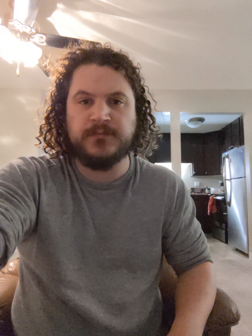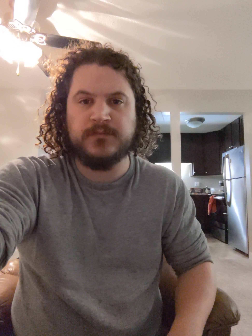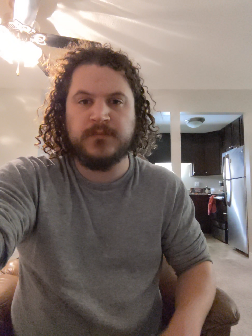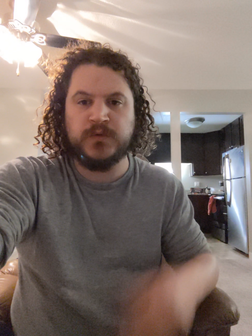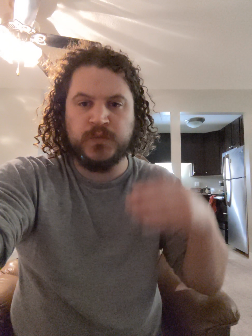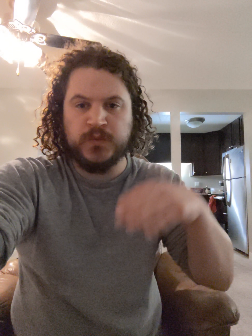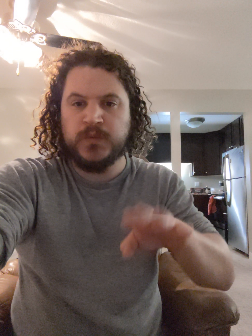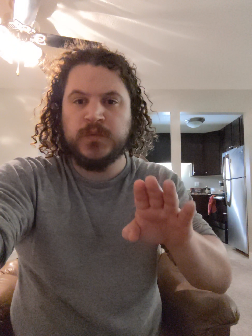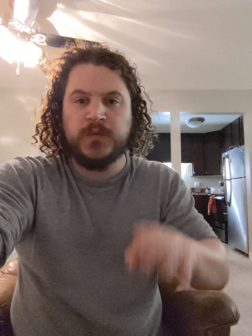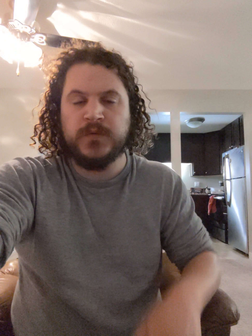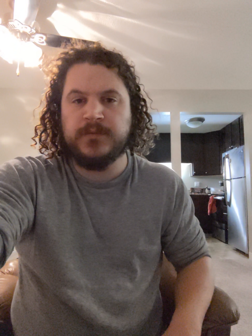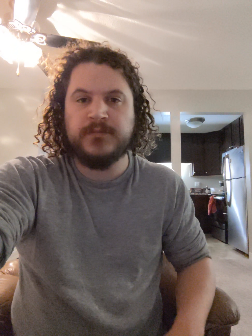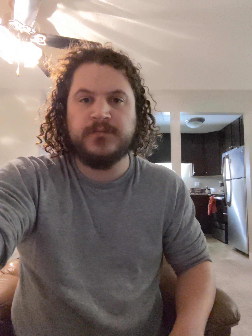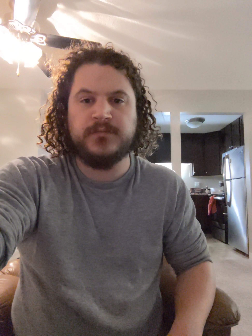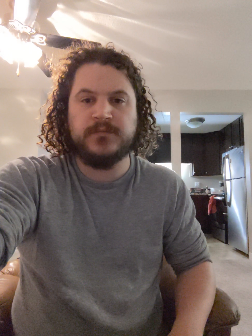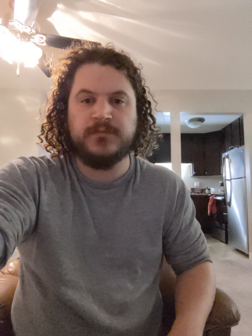into